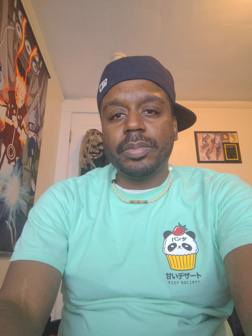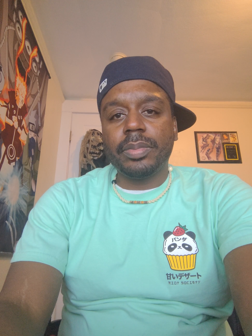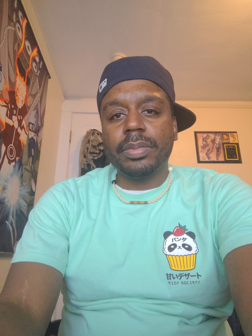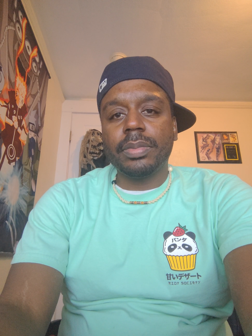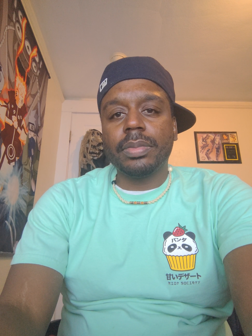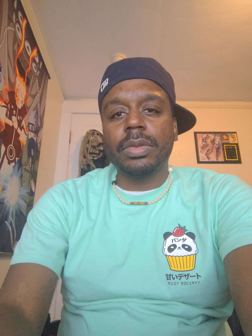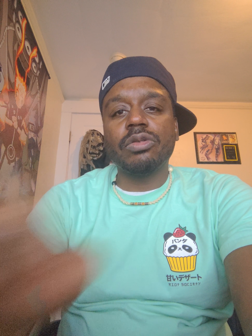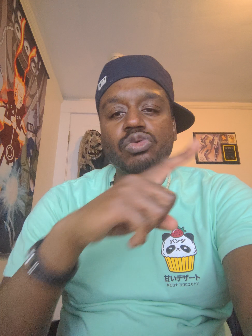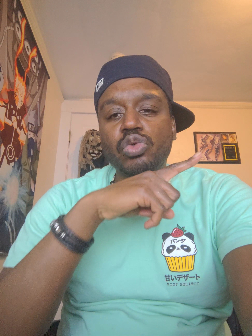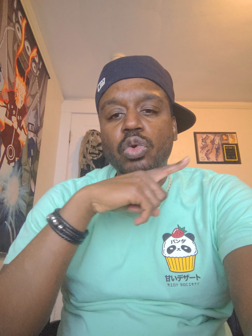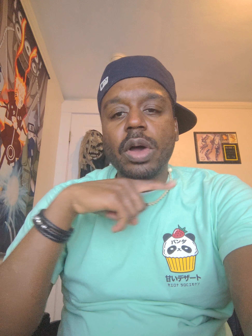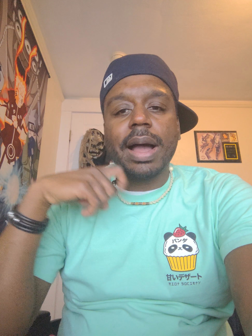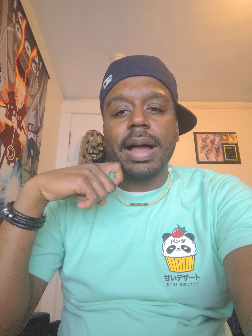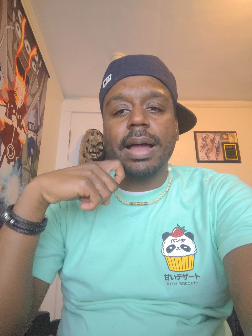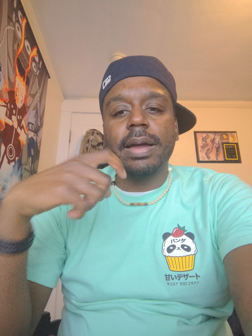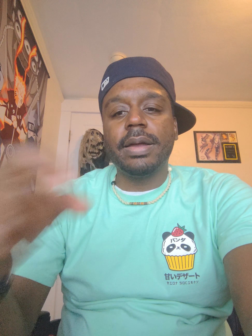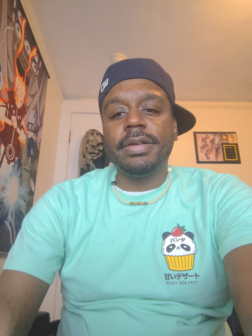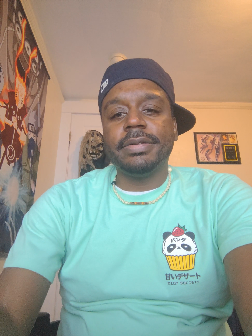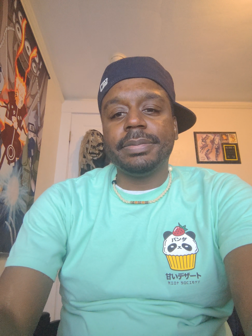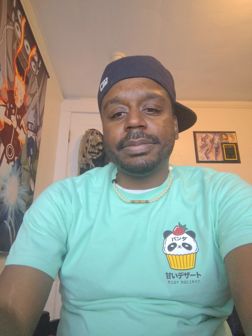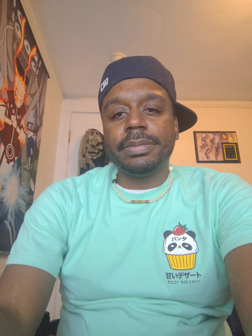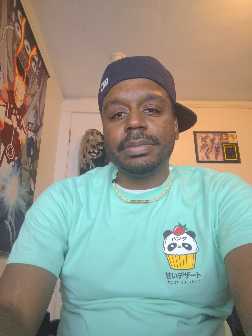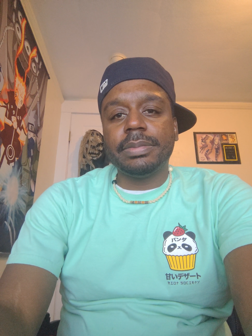dry